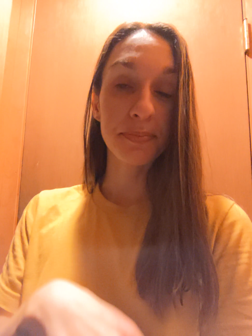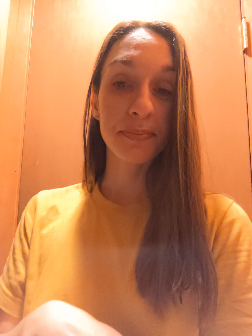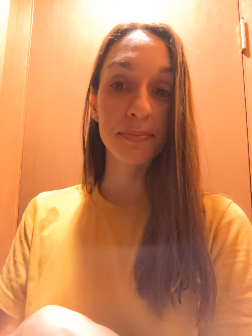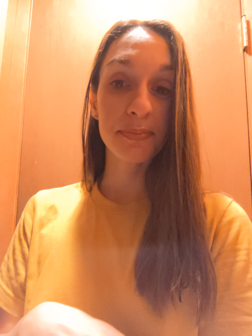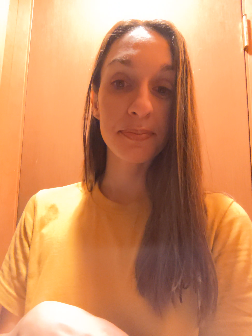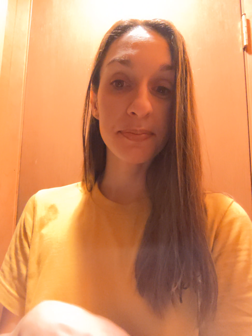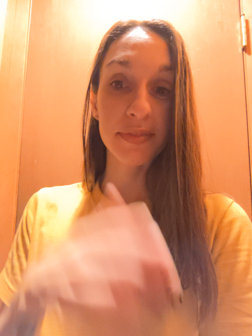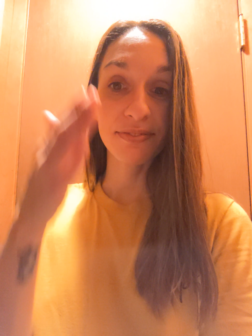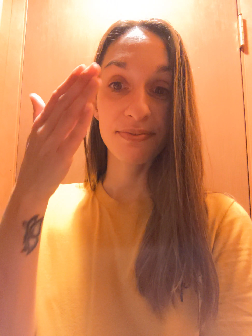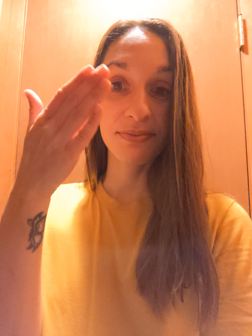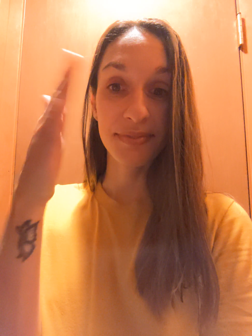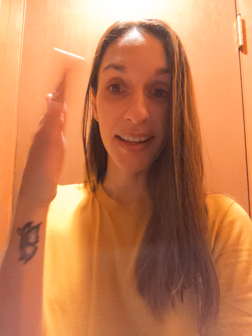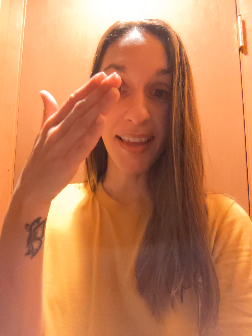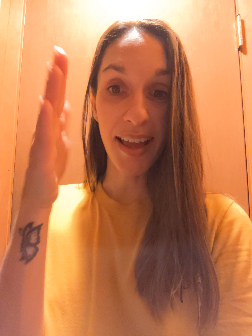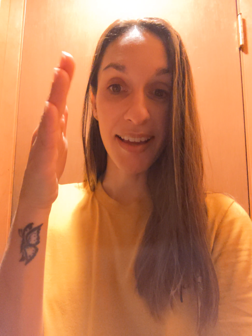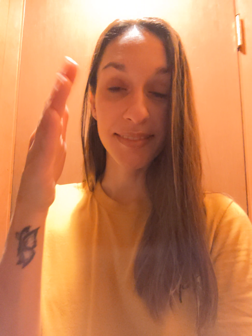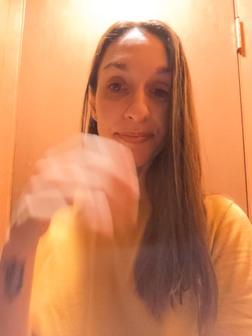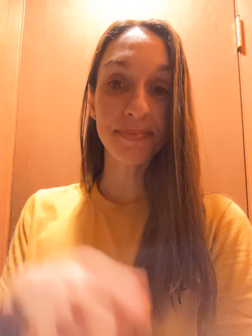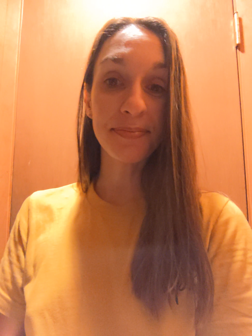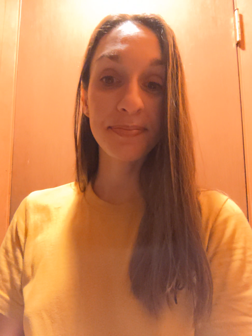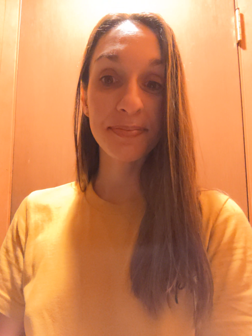flag